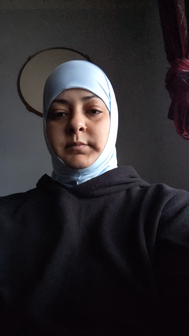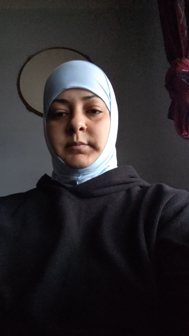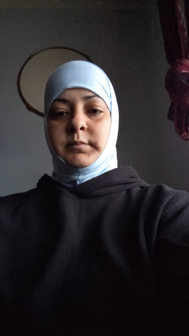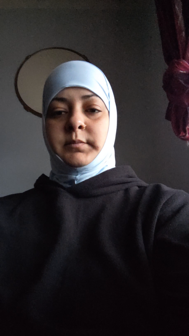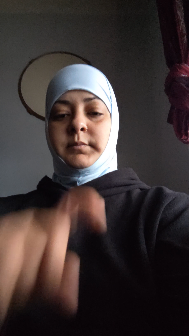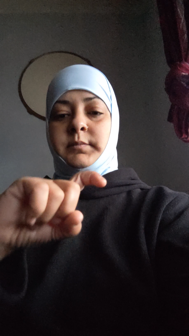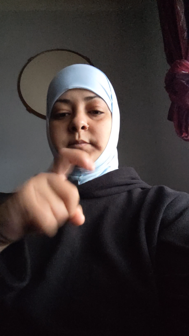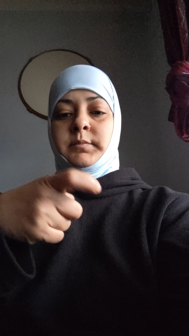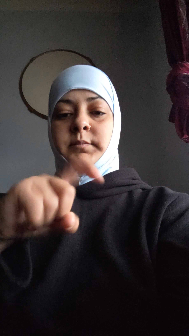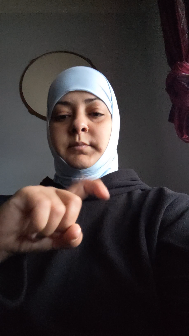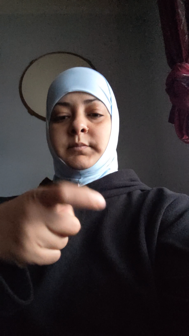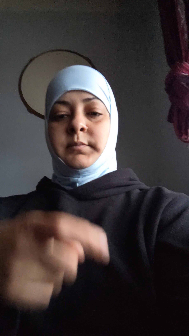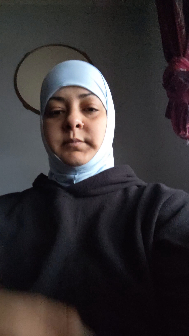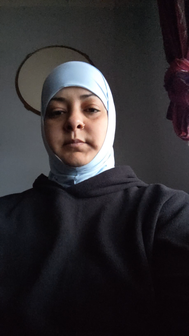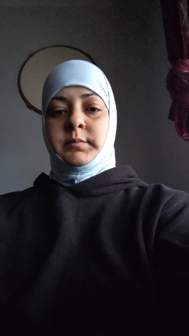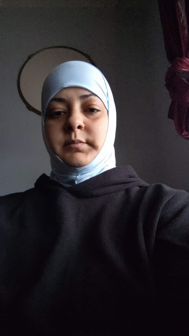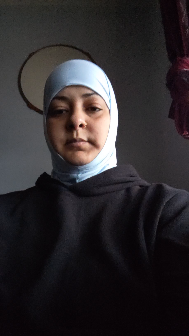friend